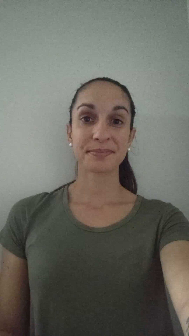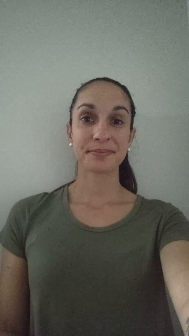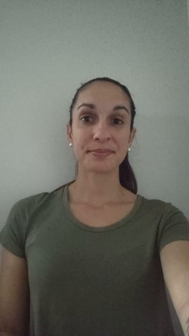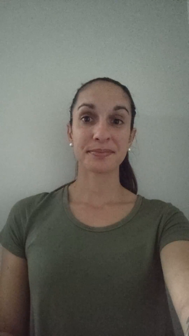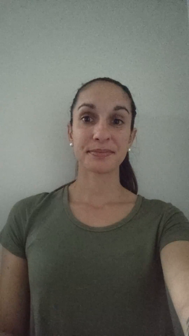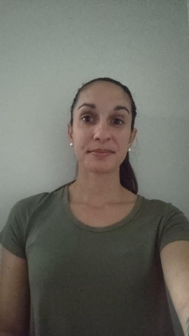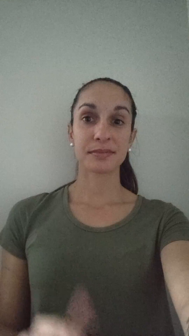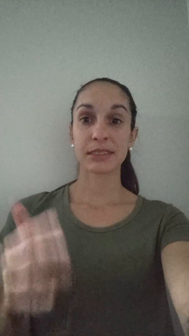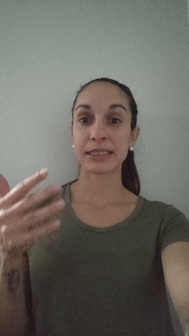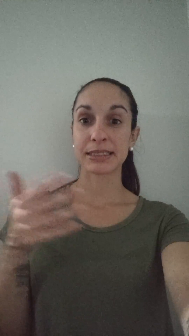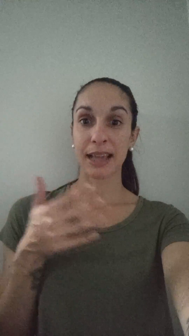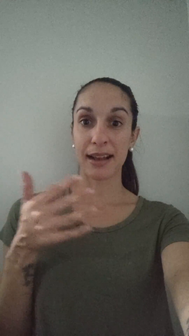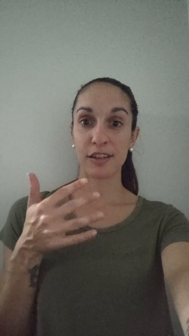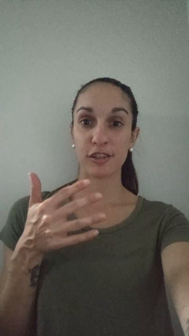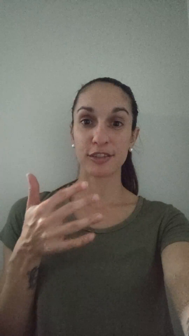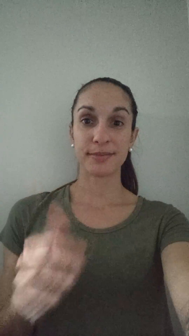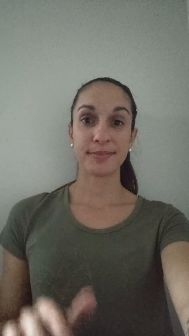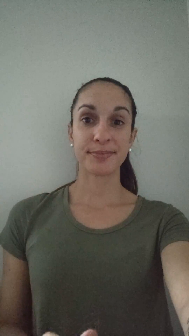scared